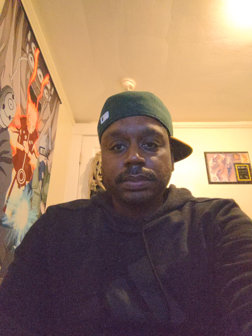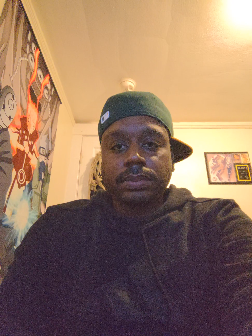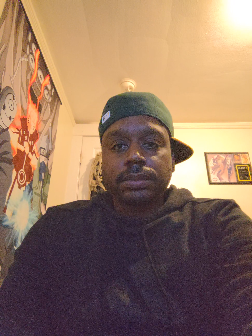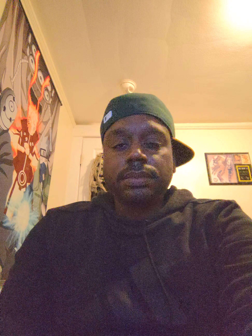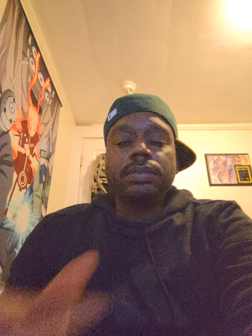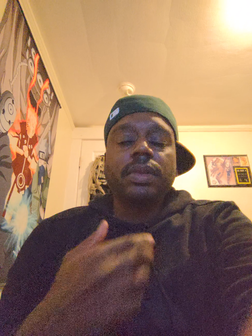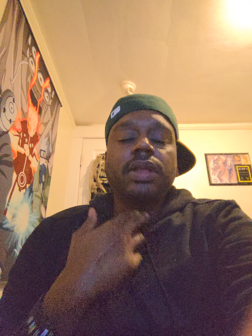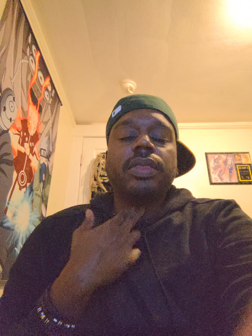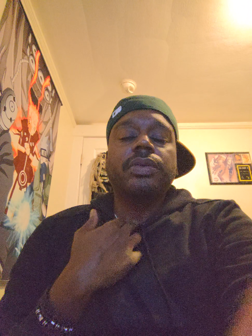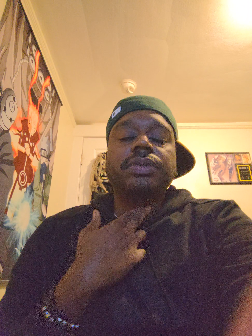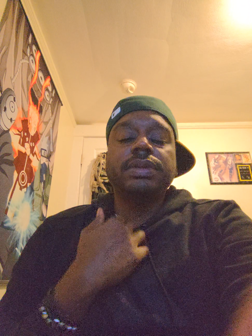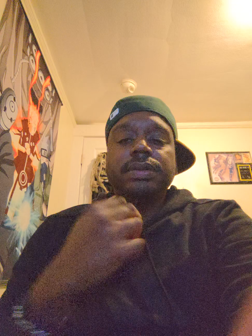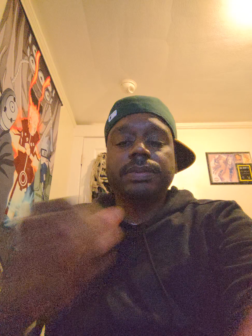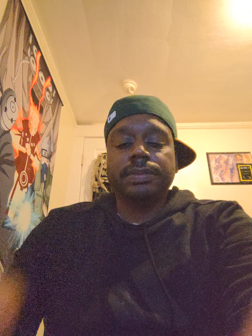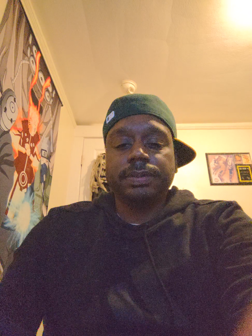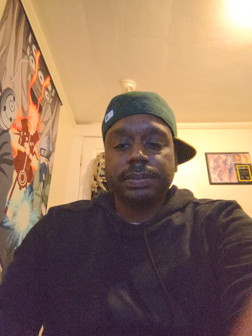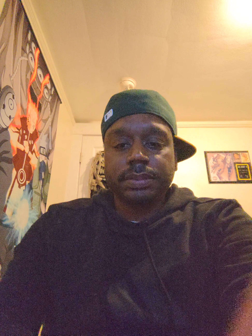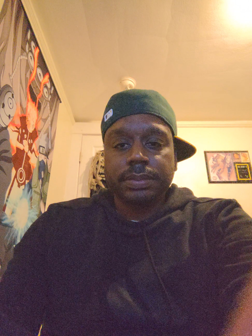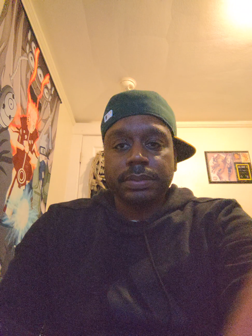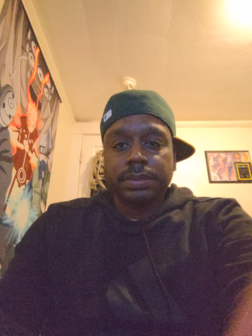thirsty